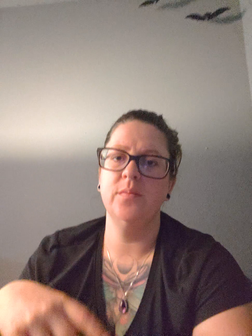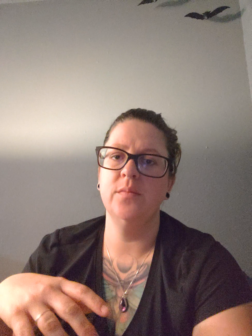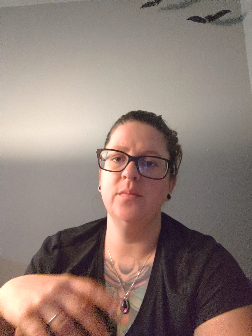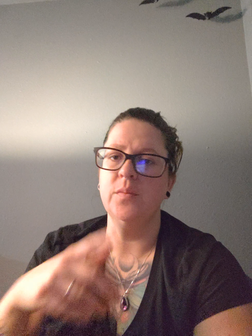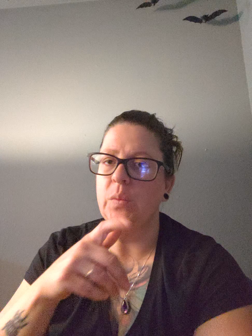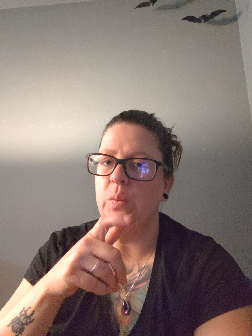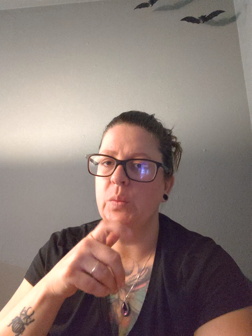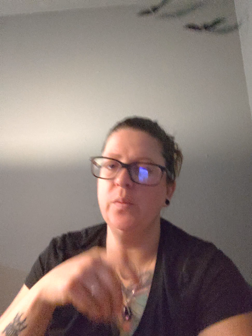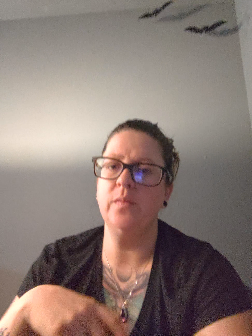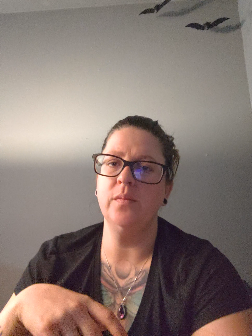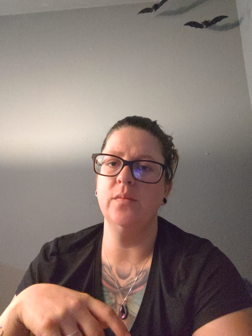who